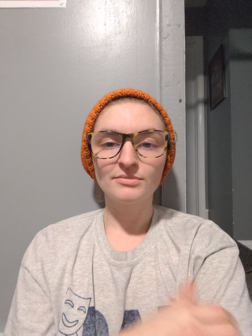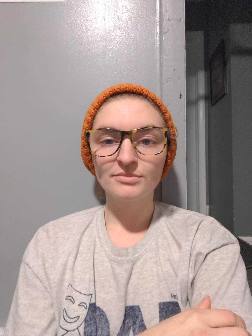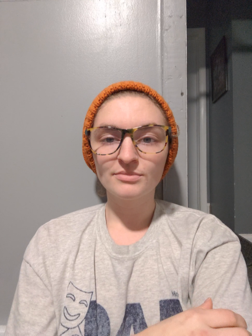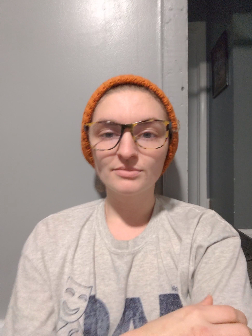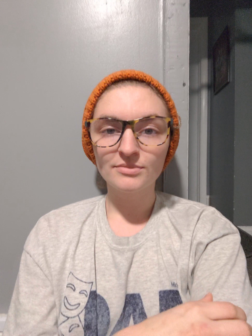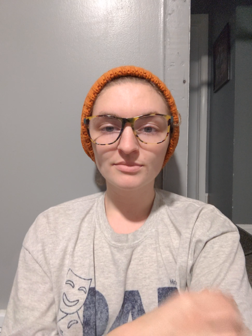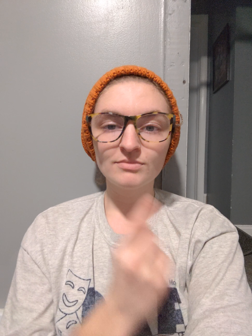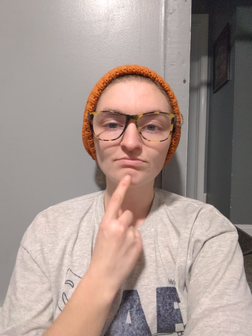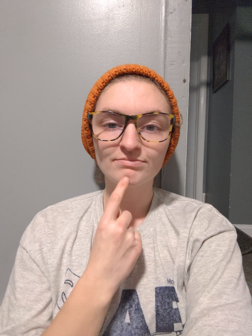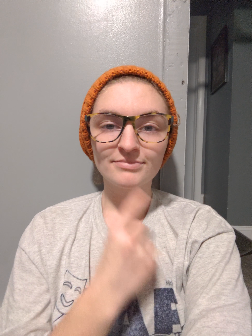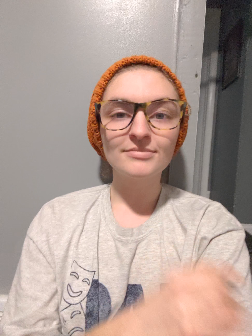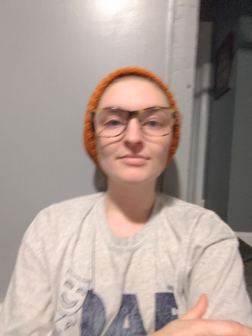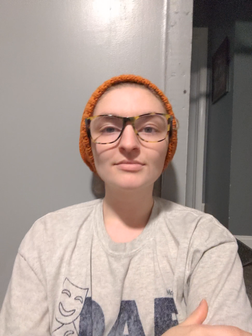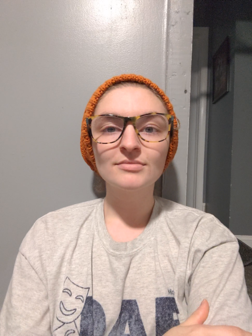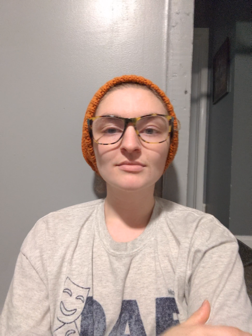chin